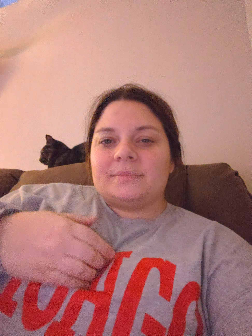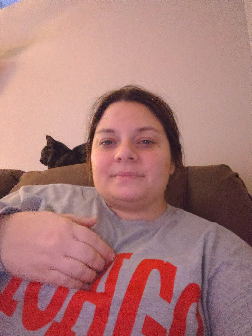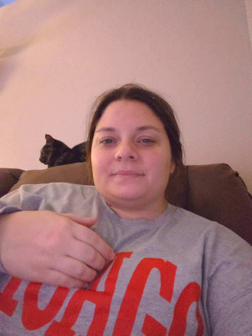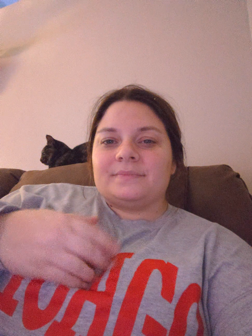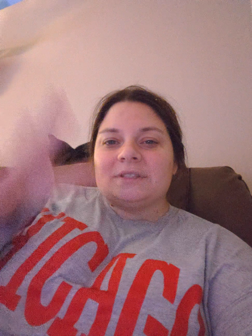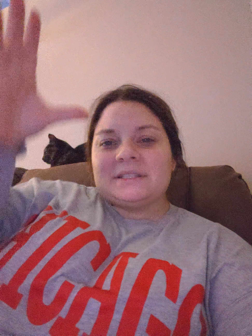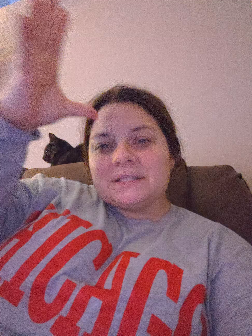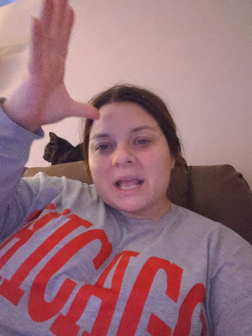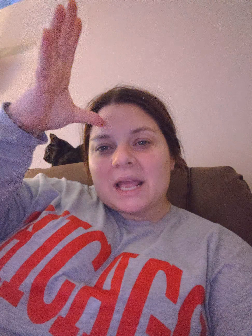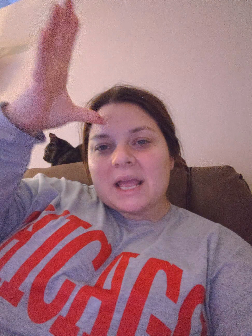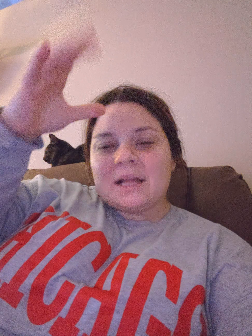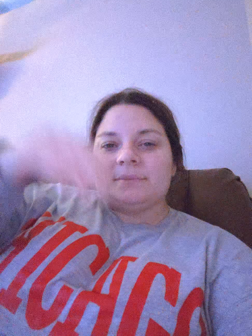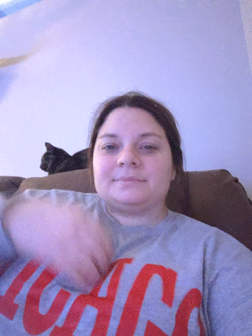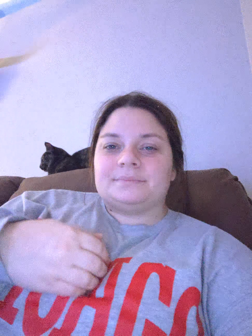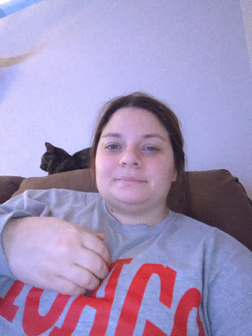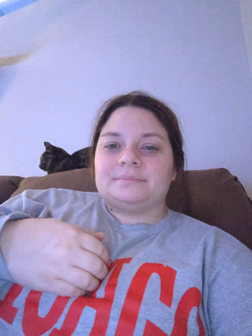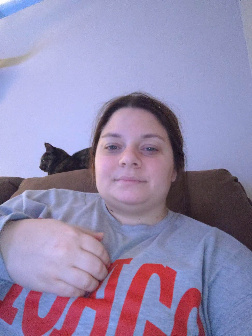dad